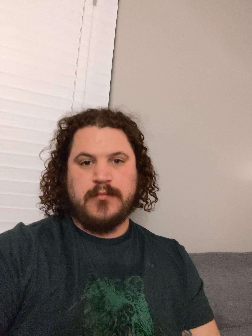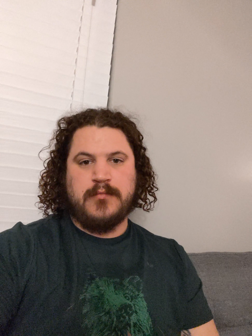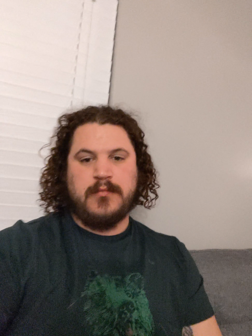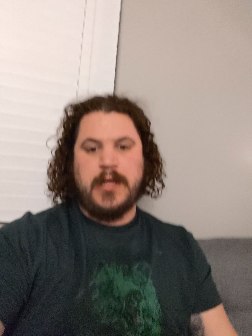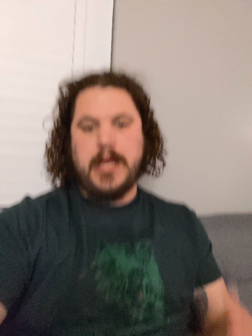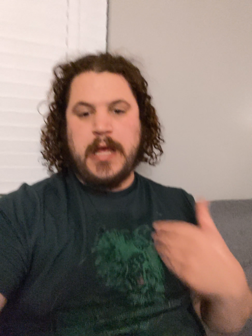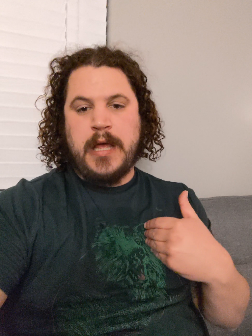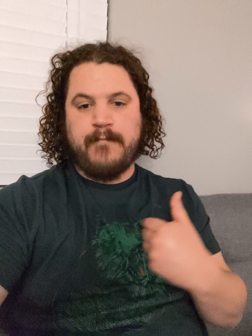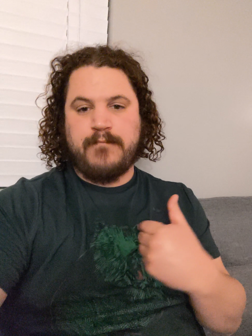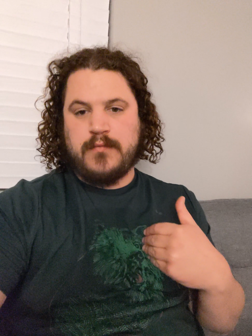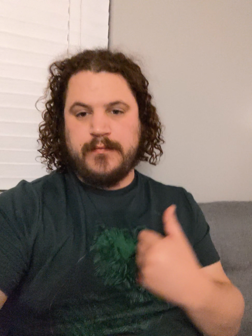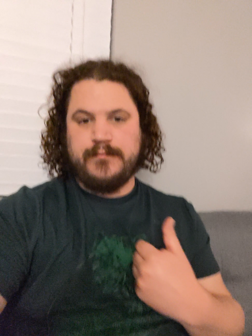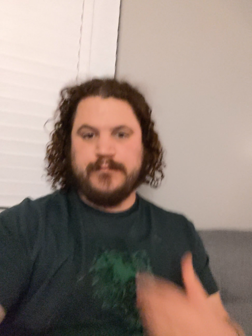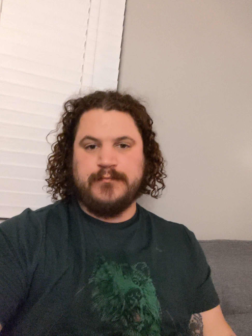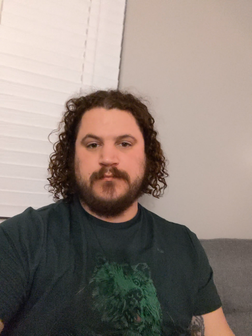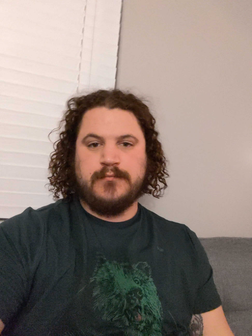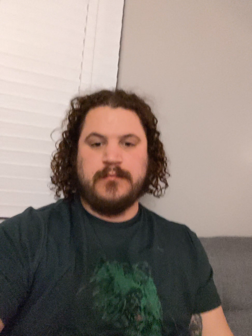animal